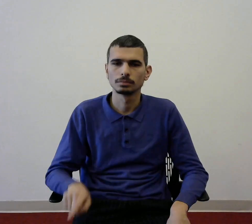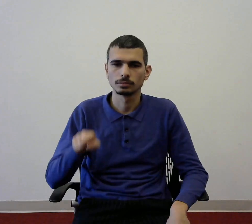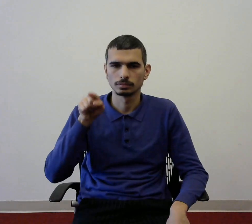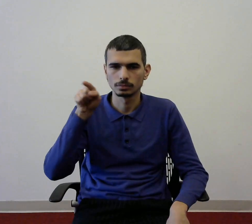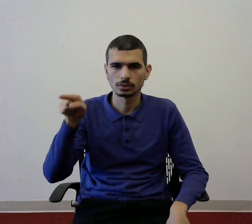sən